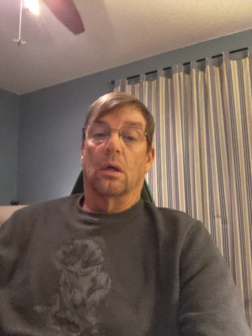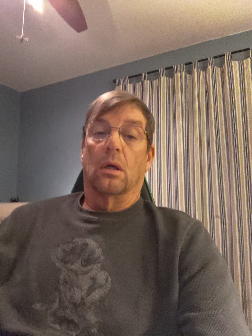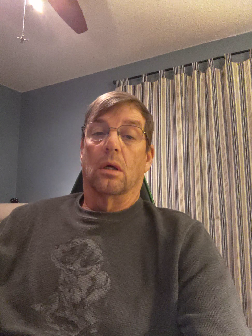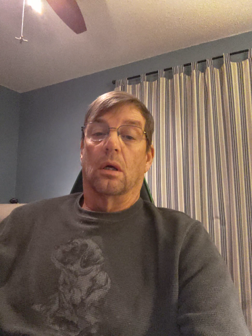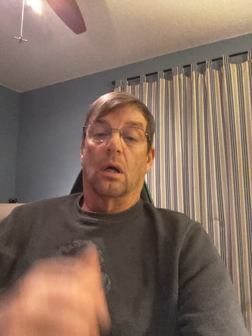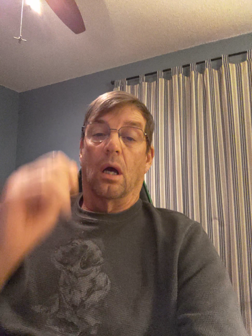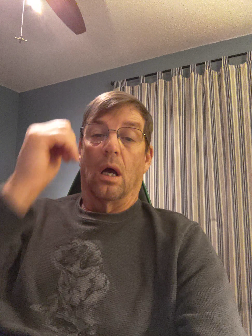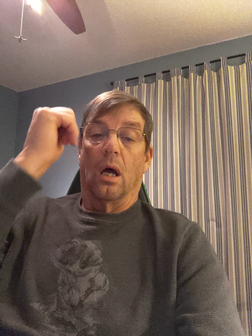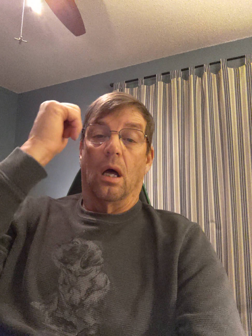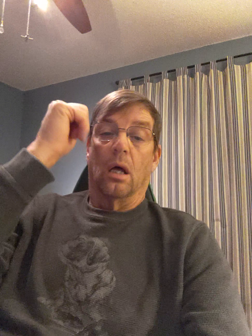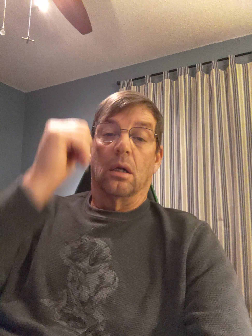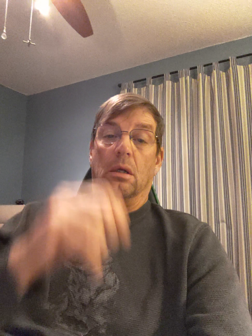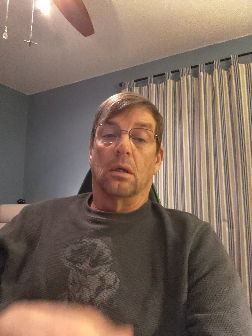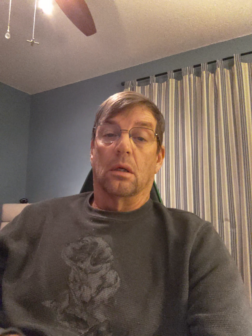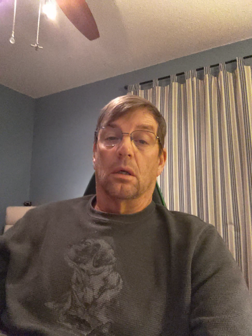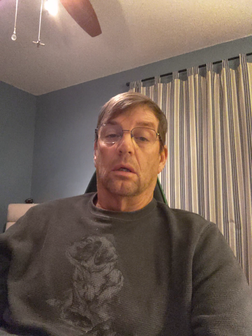aunt